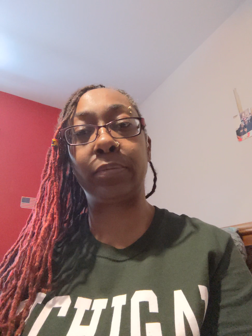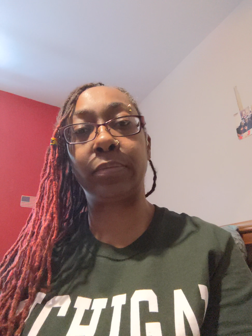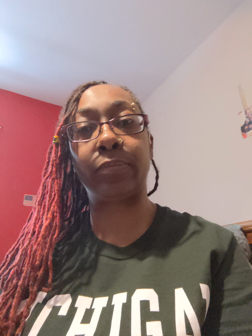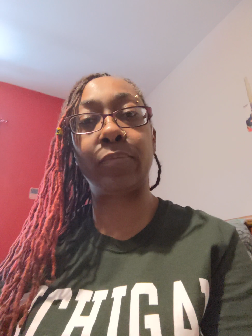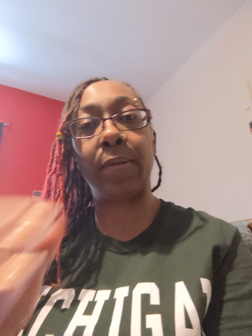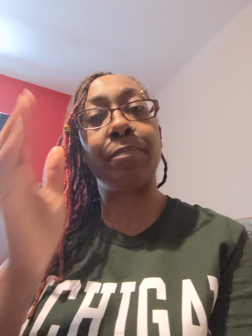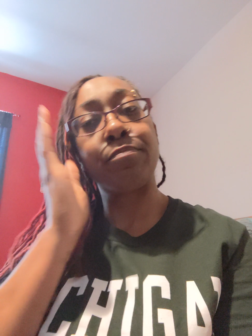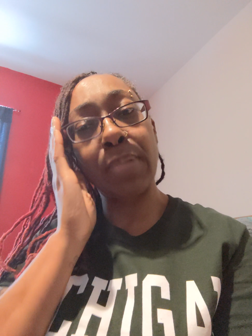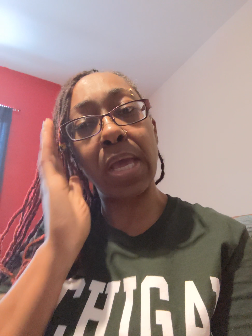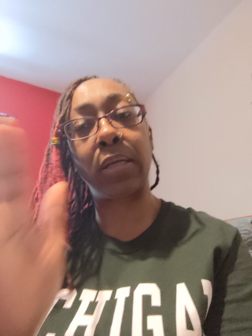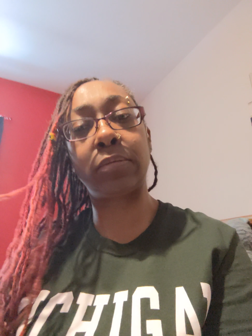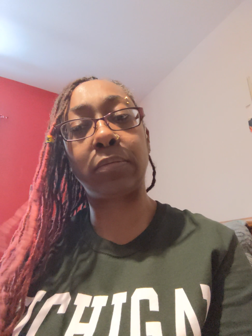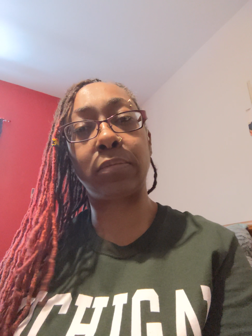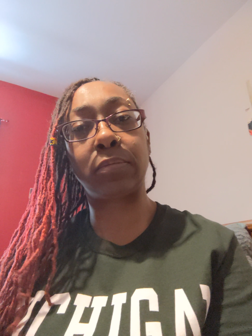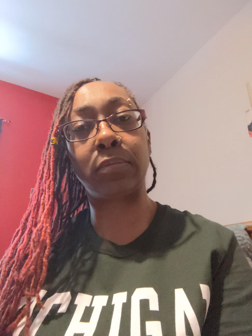bed